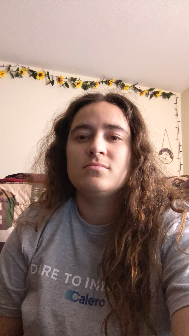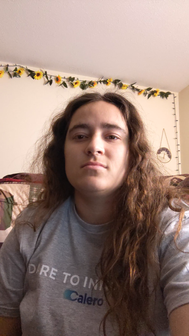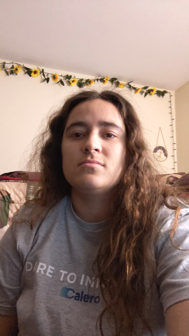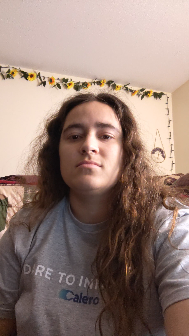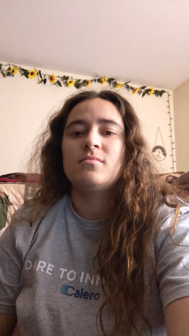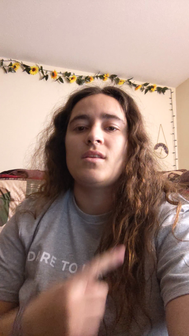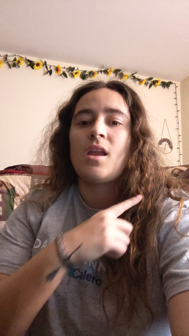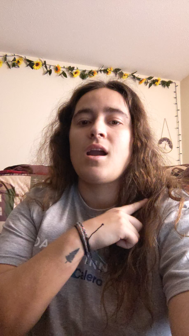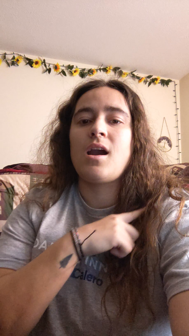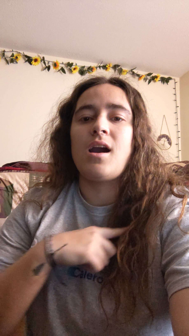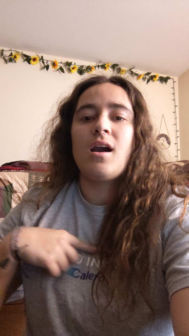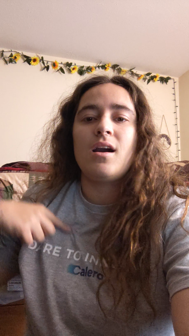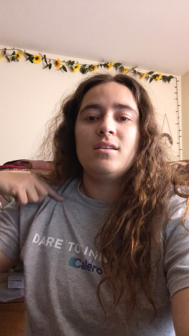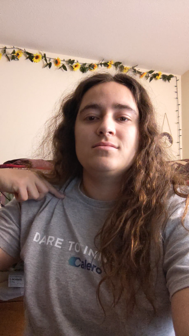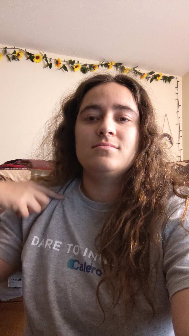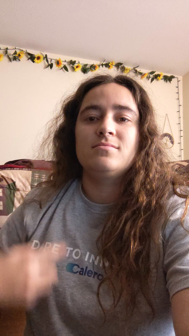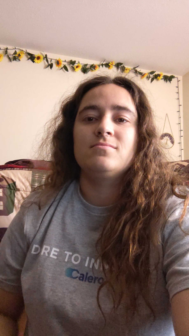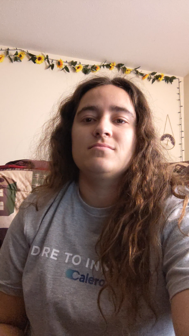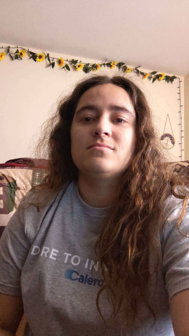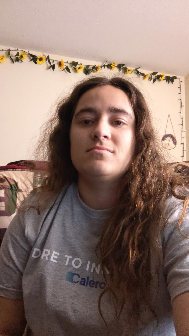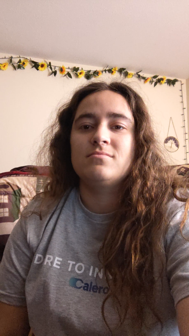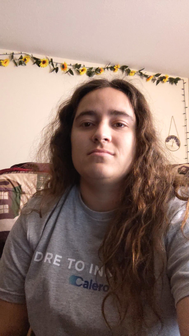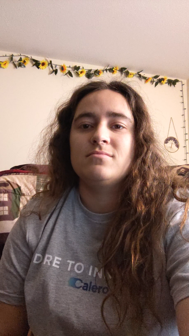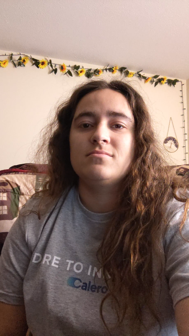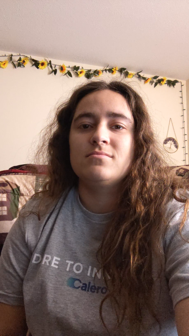necklace